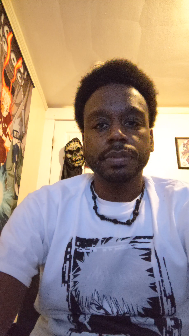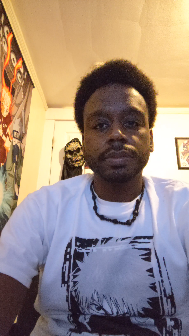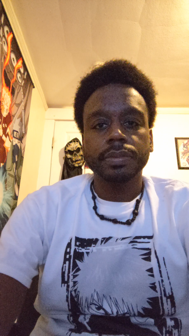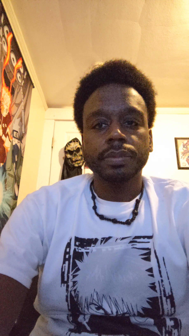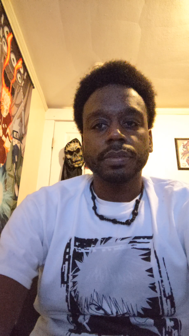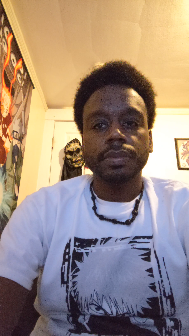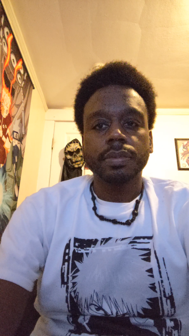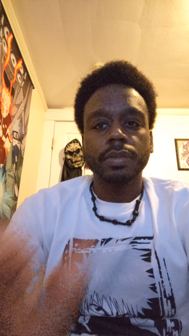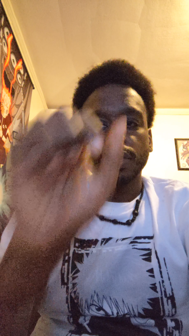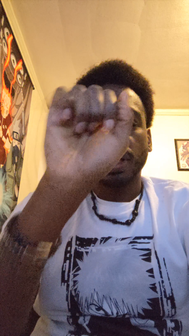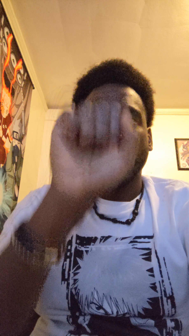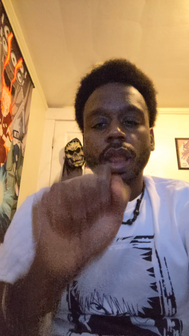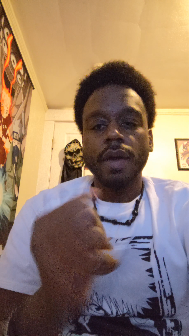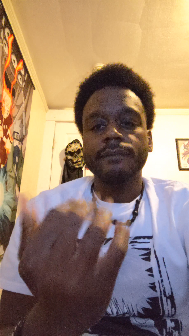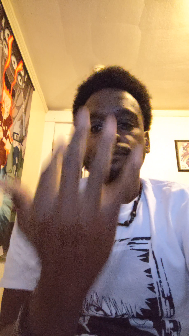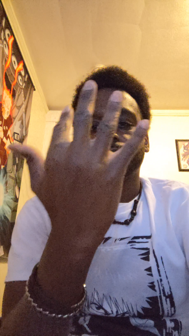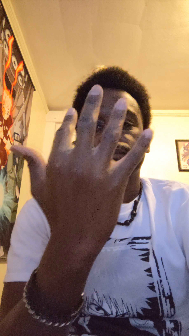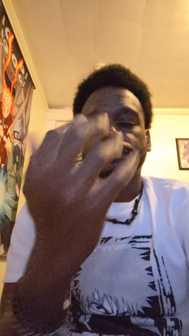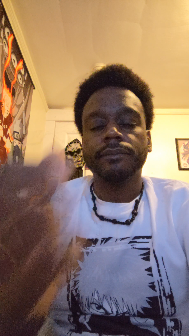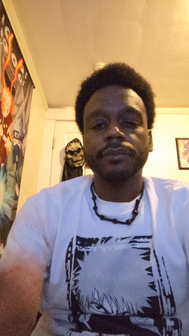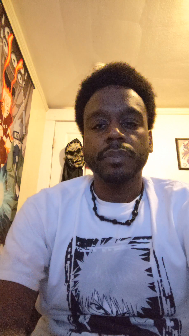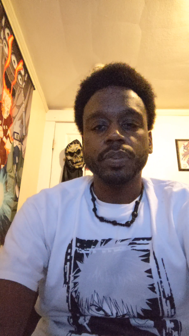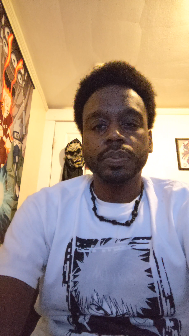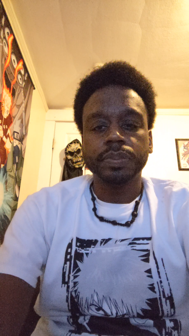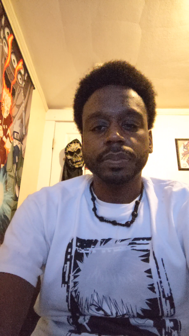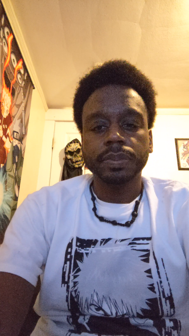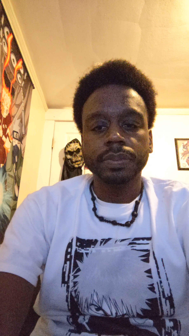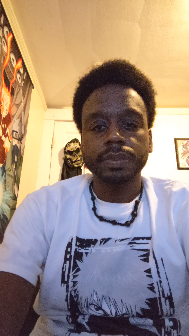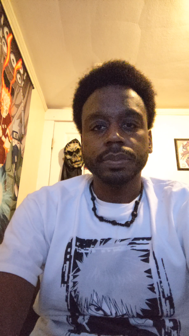gloves